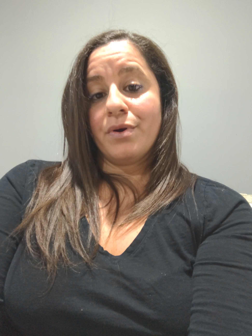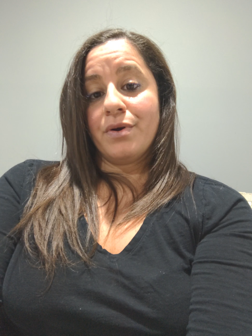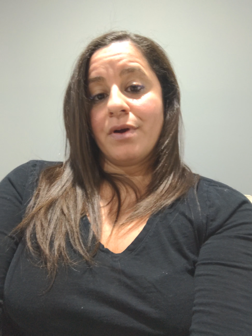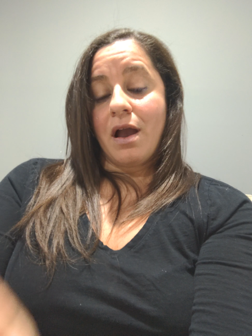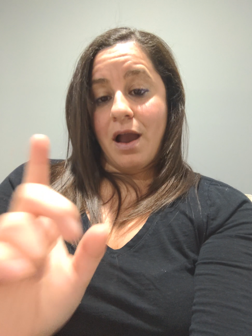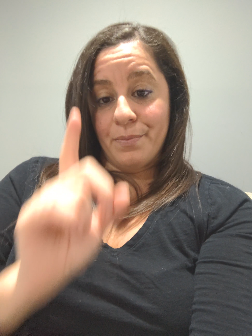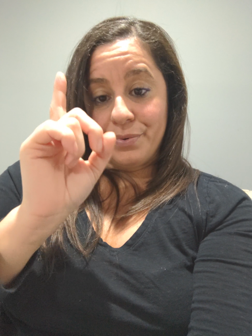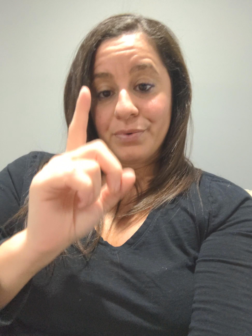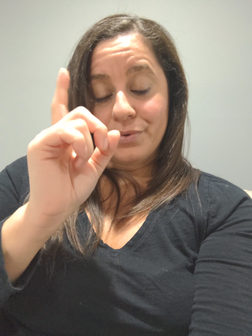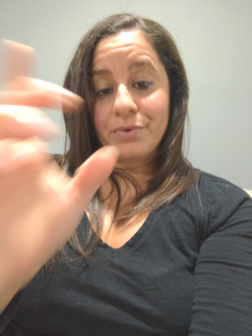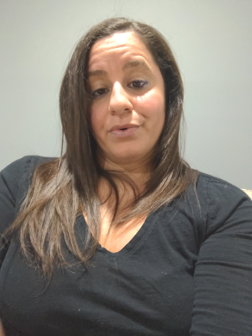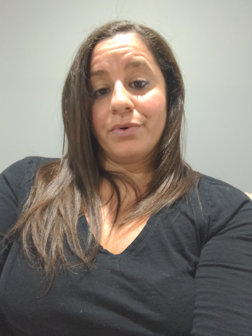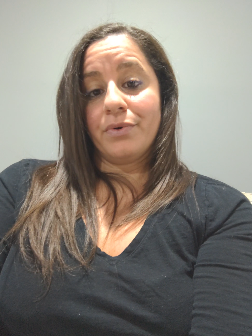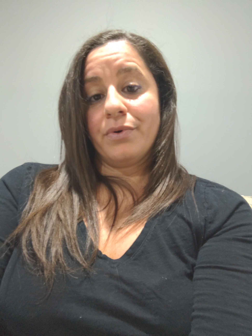up